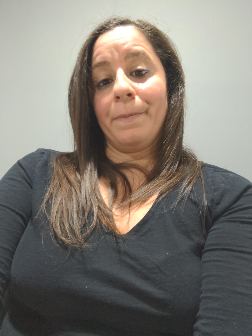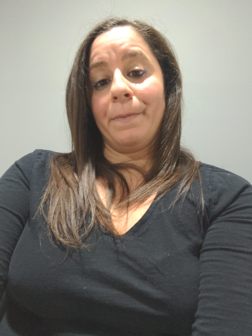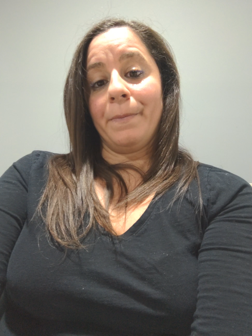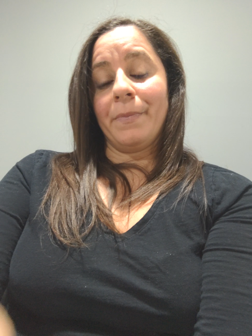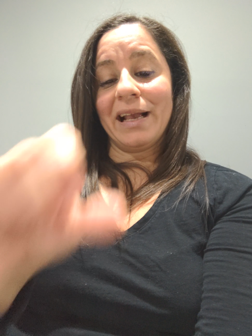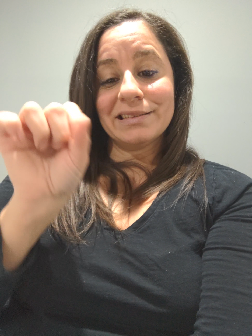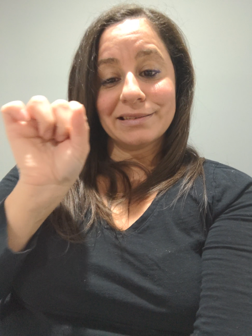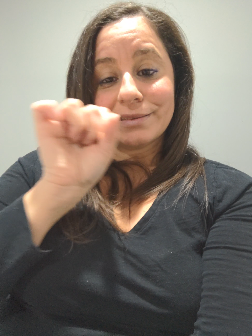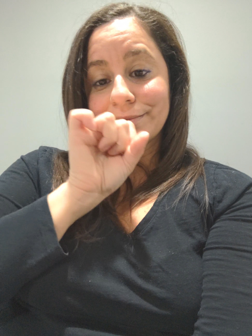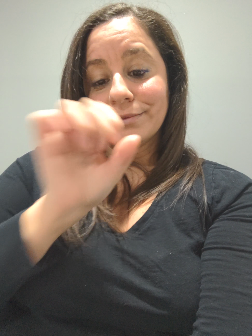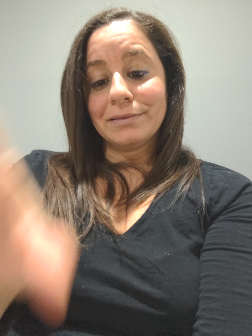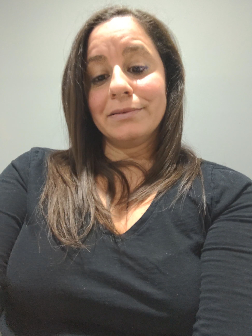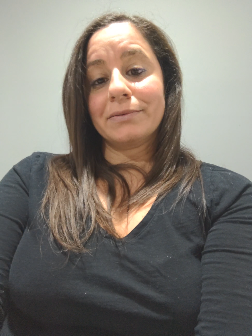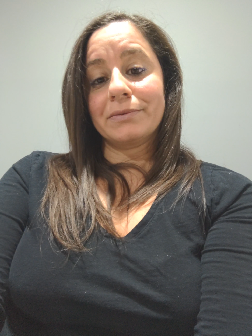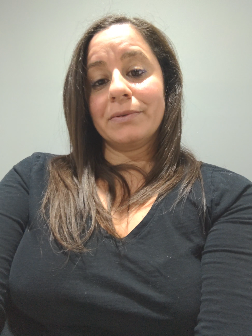carrot